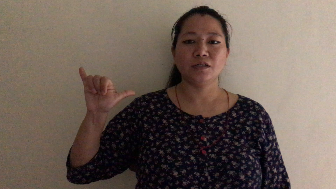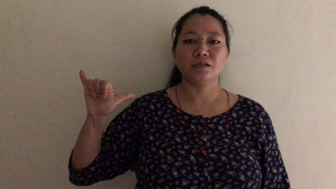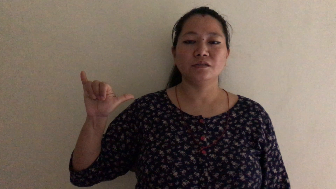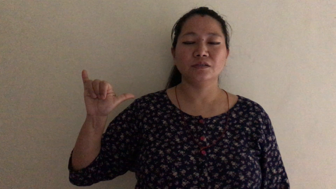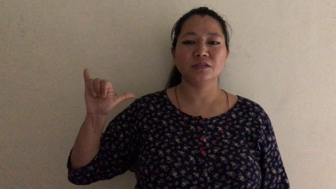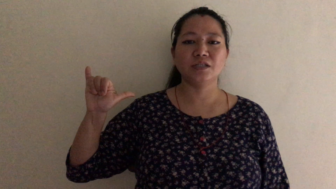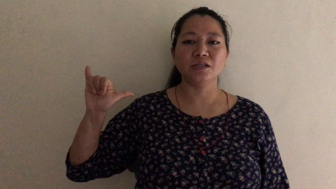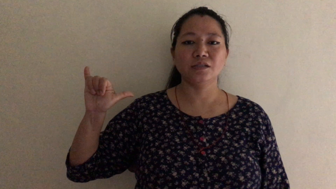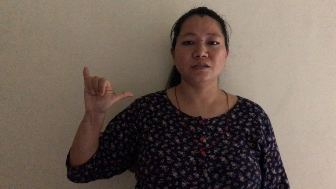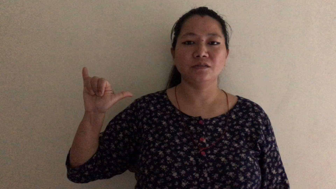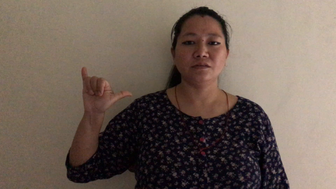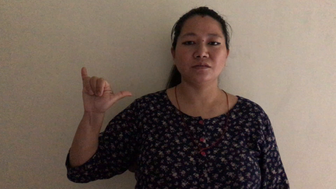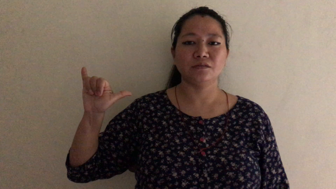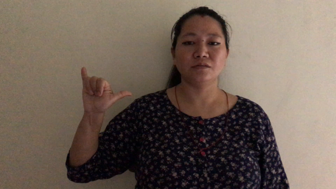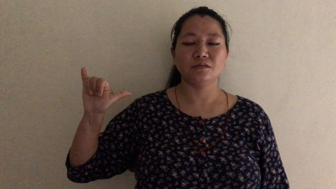ड